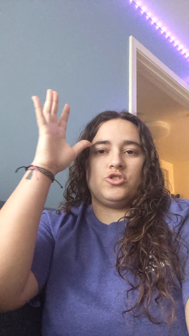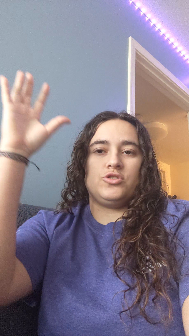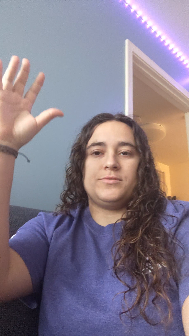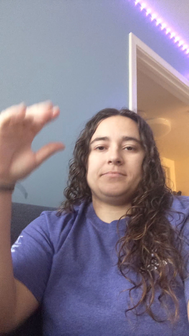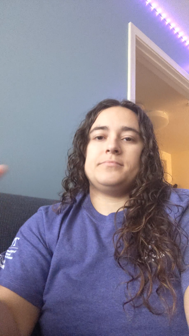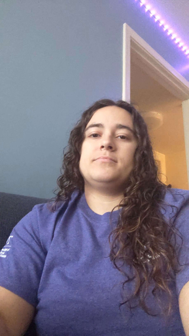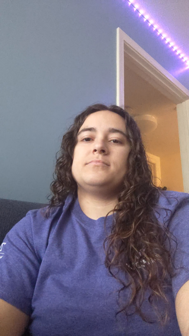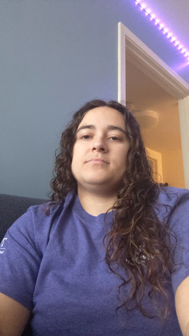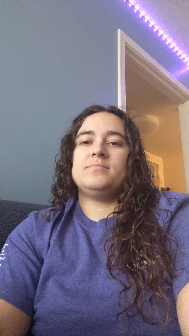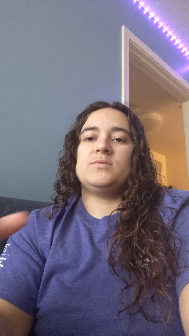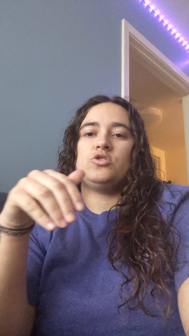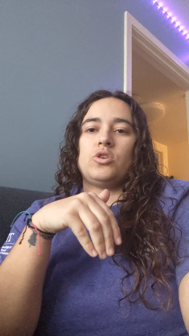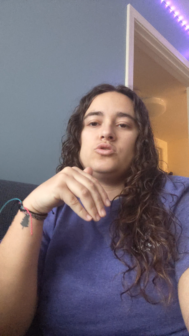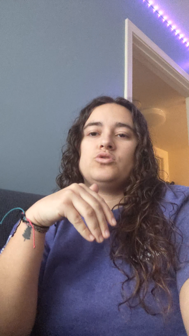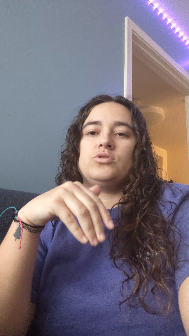doctor